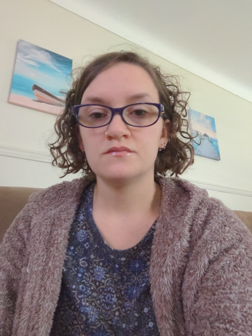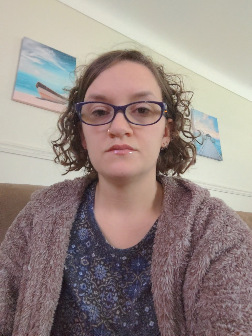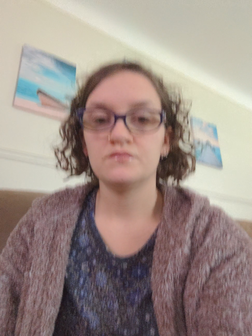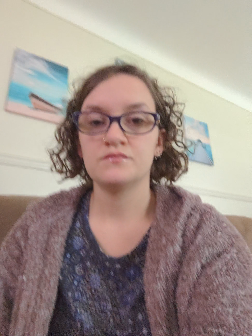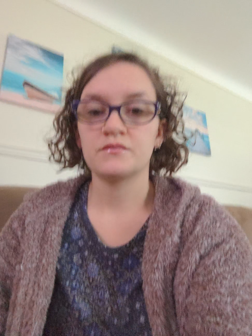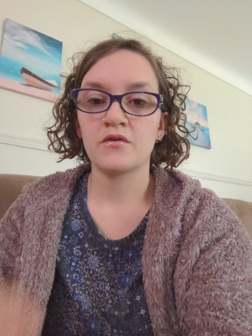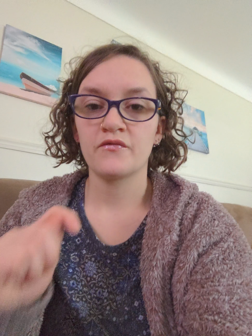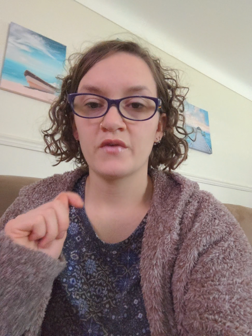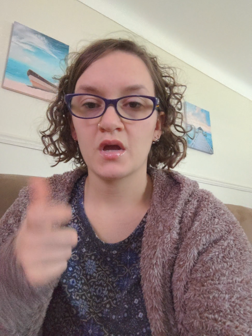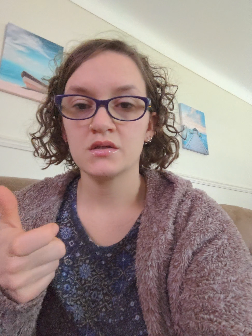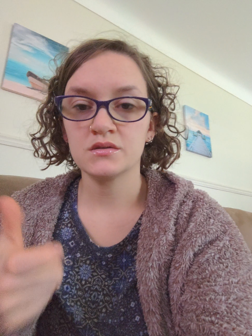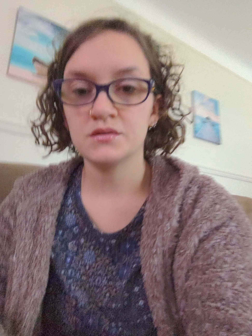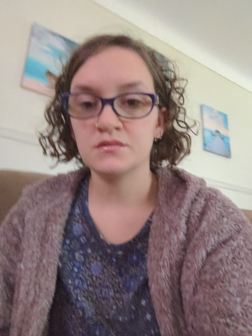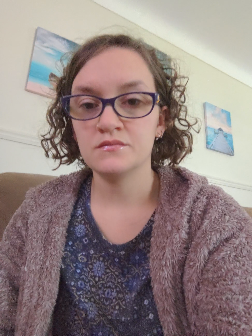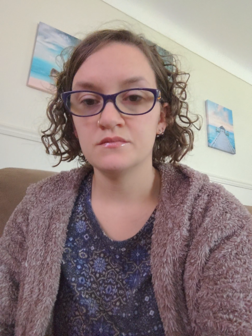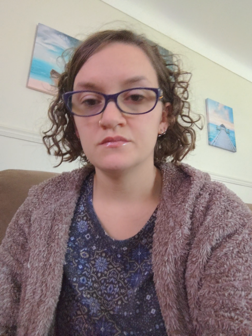fast